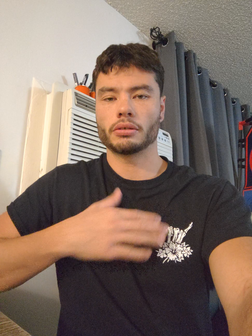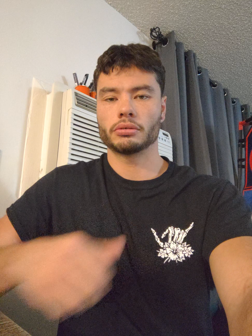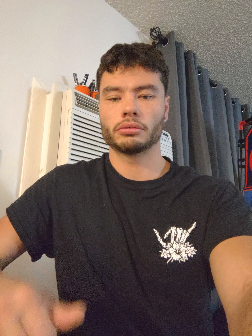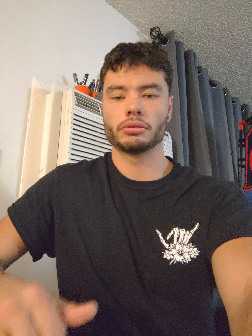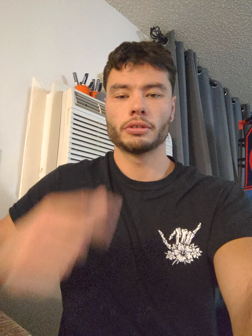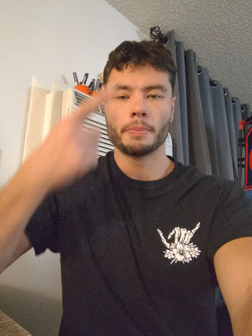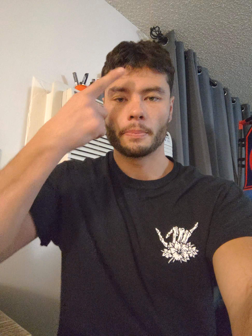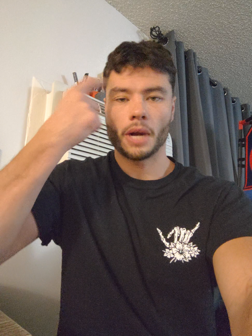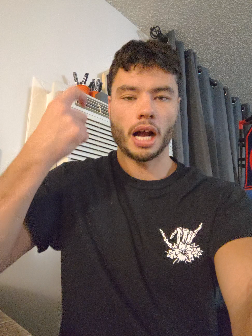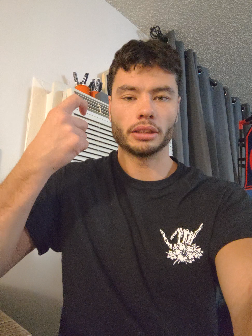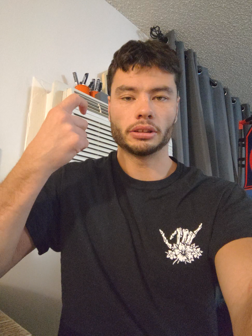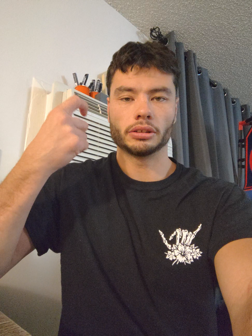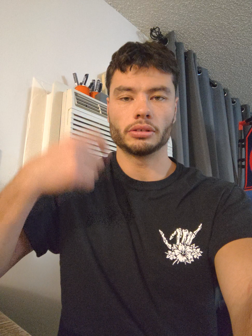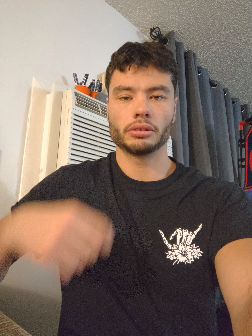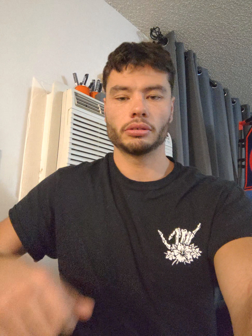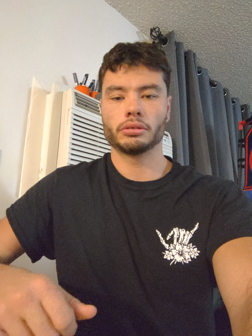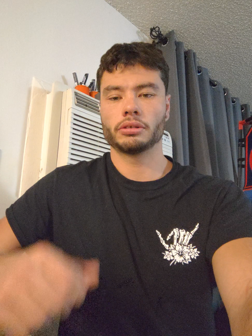because